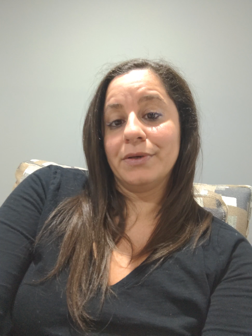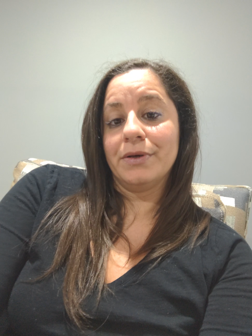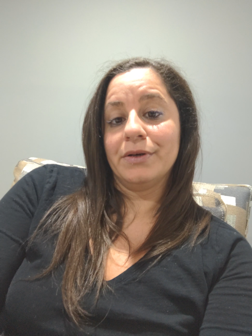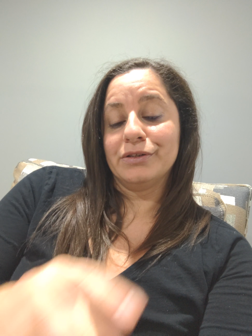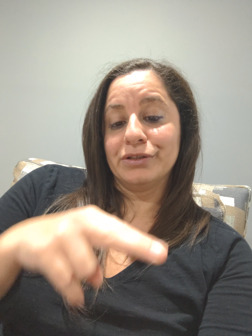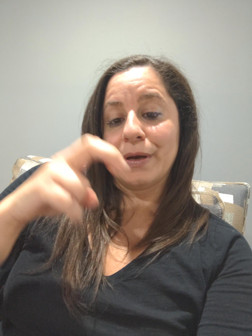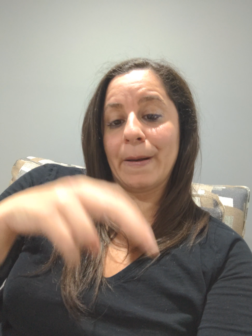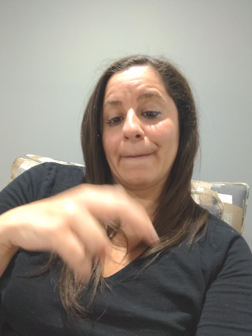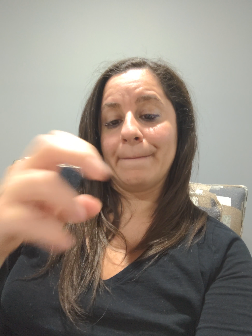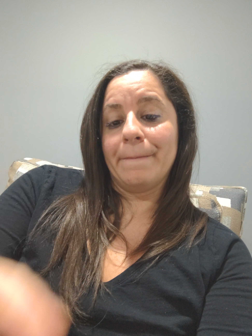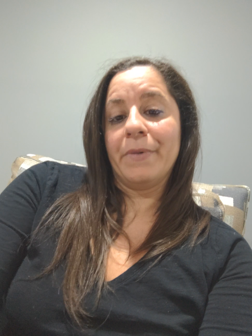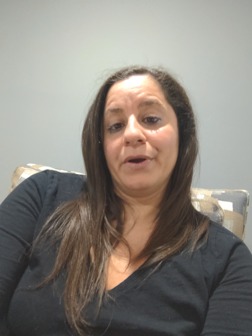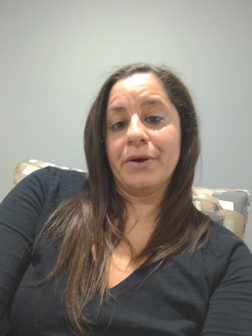jump